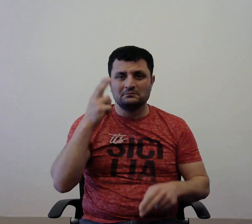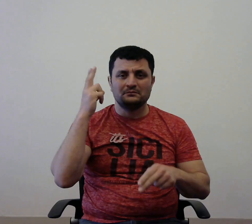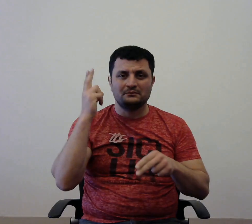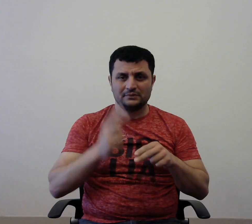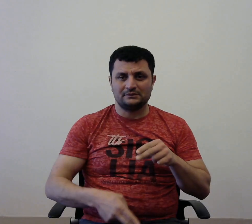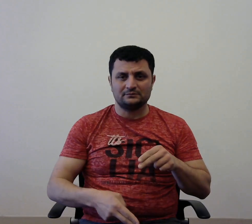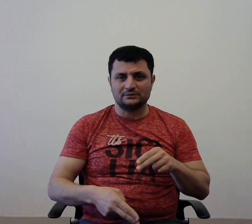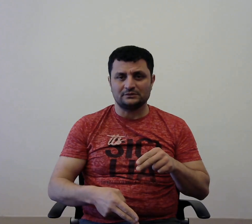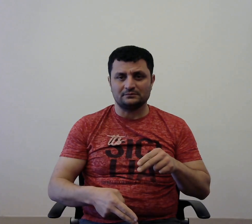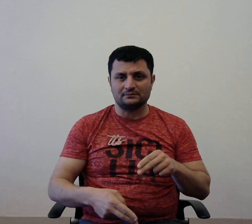bitmək